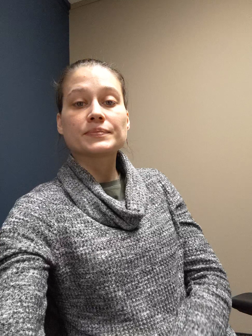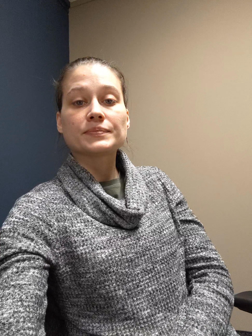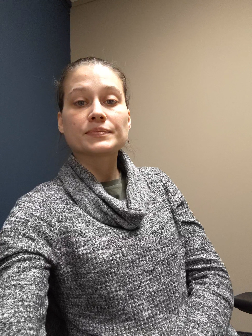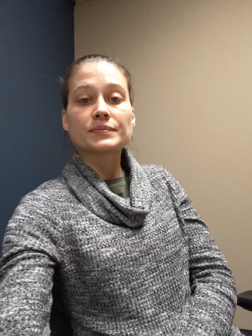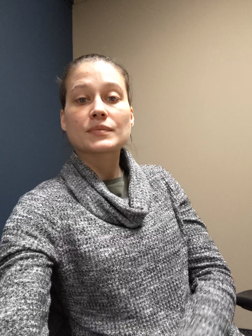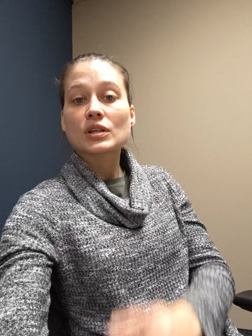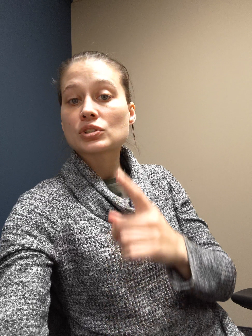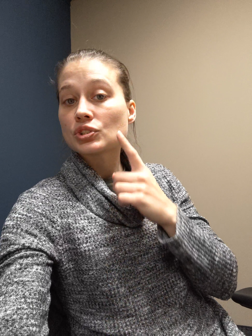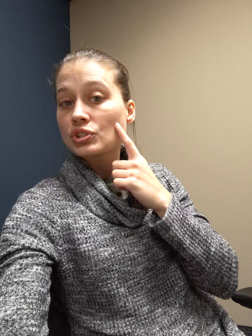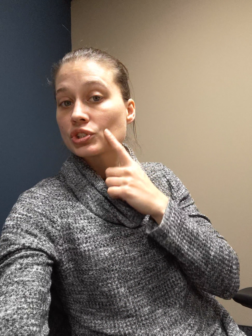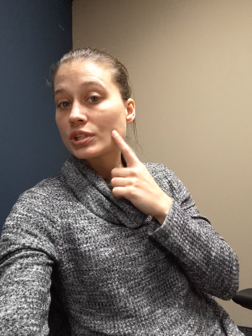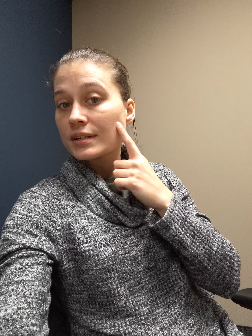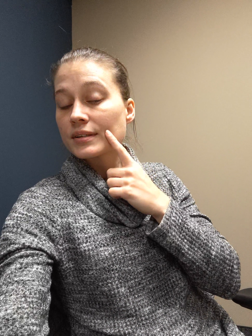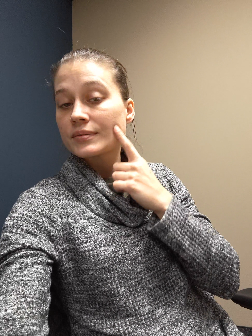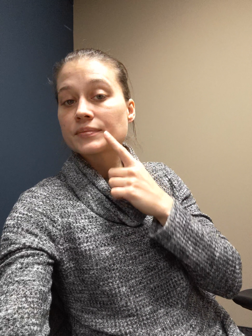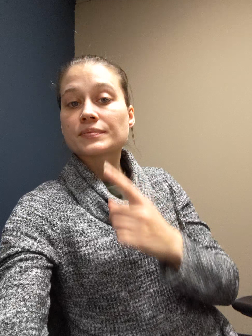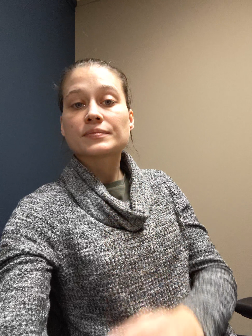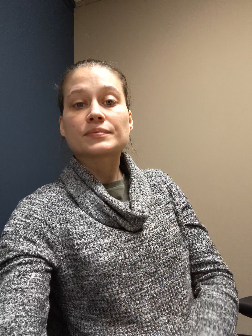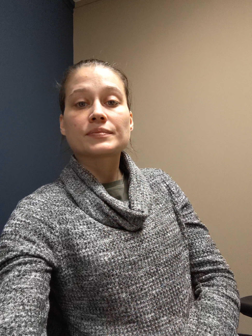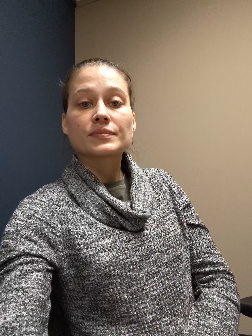cheek